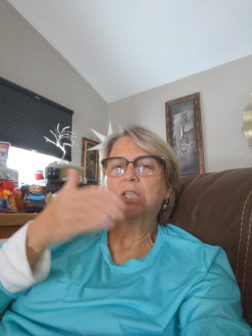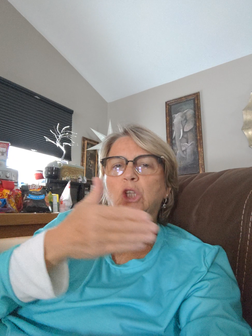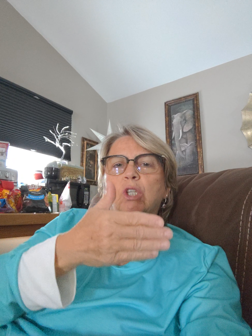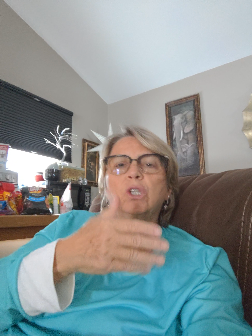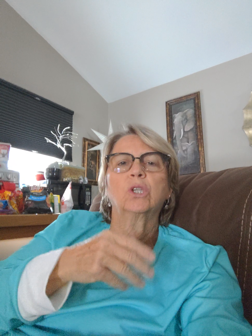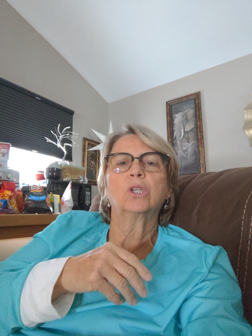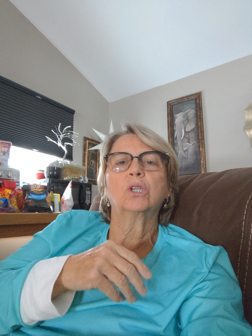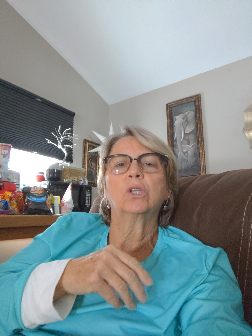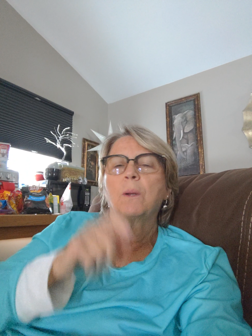fish